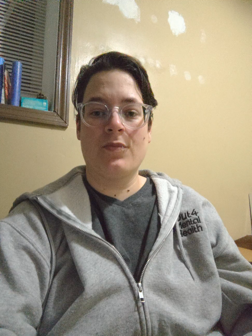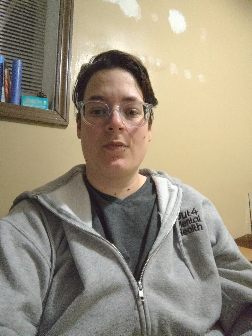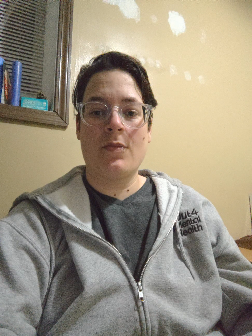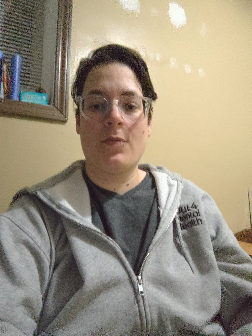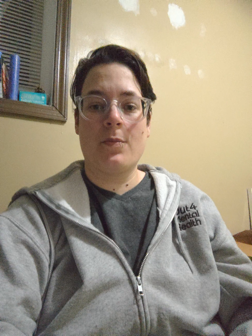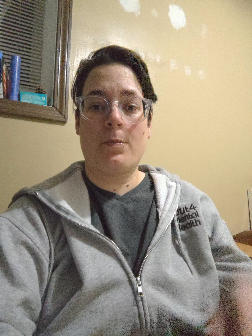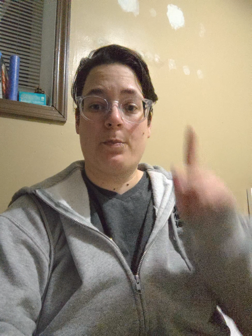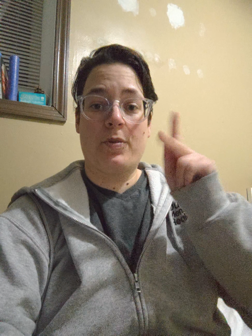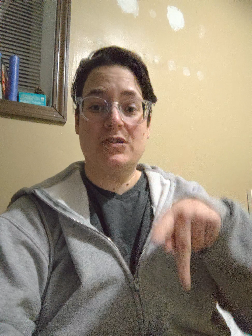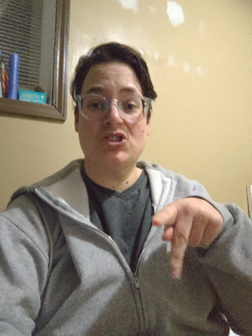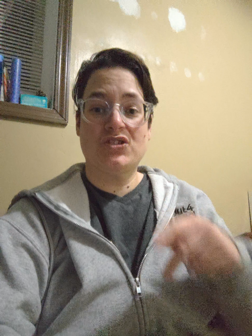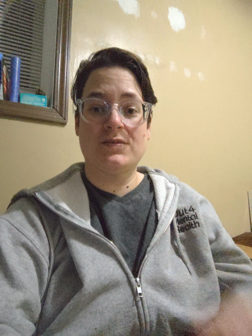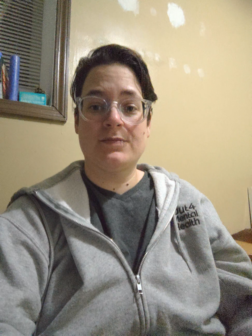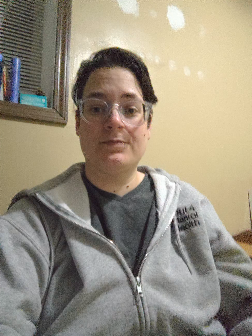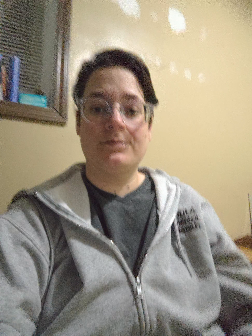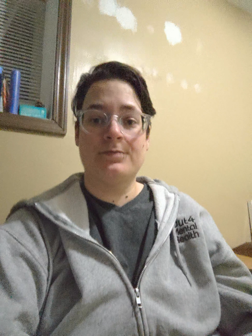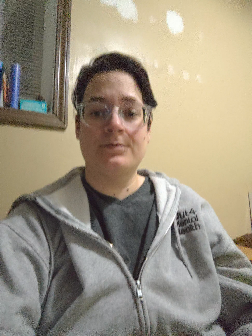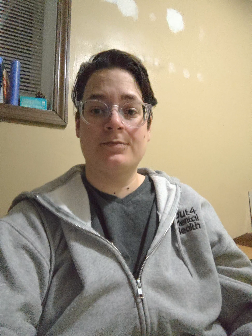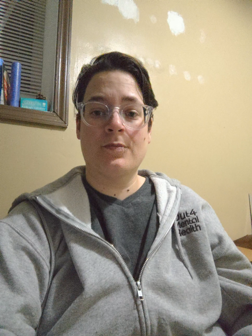person